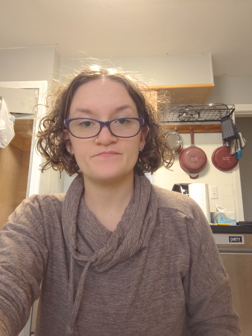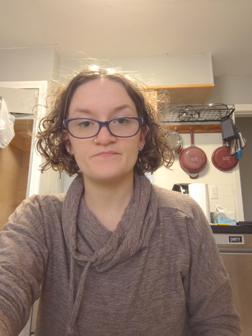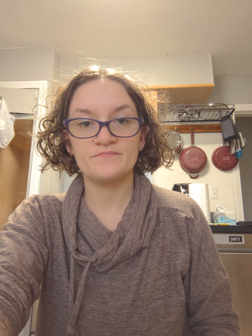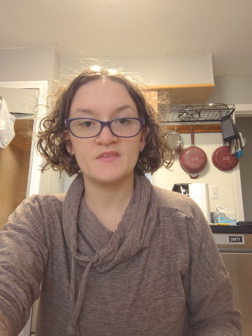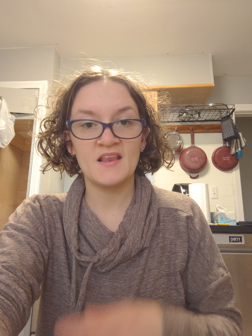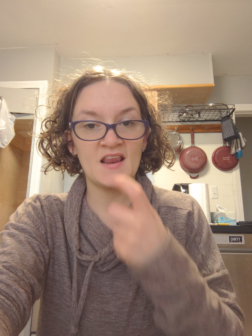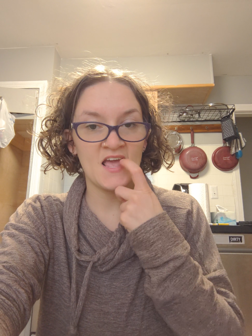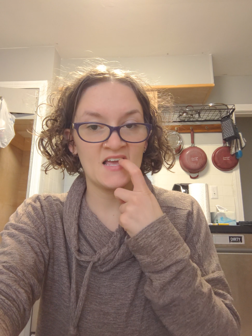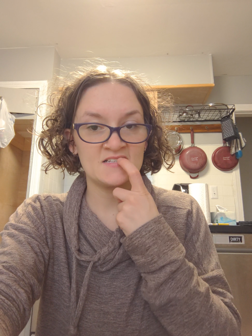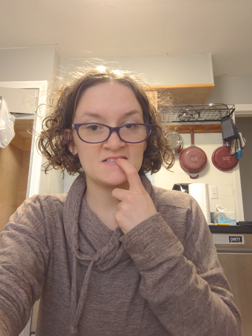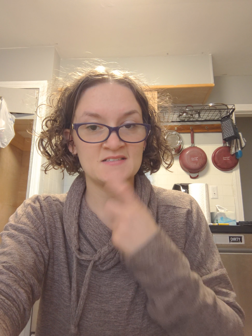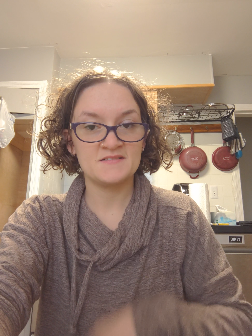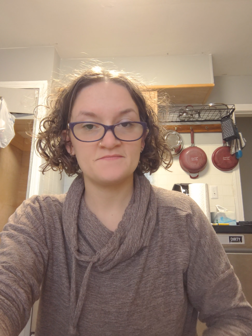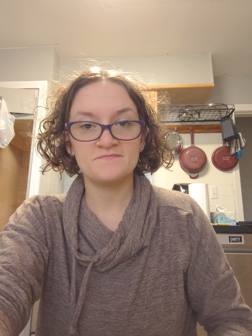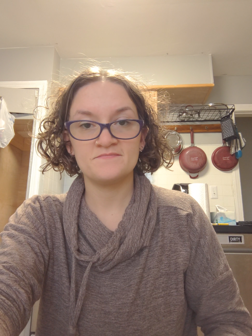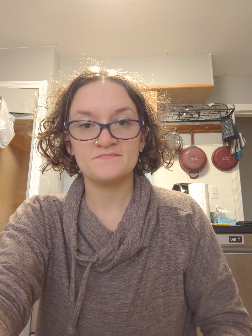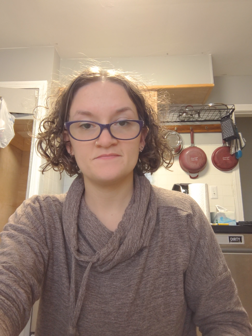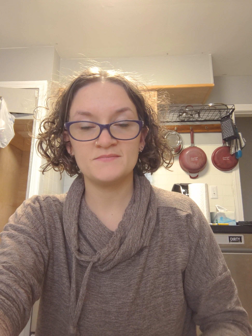window